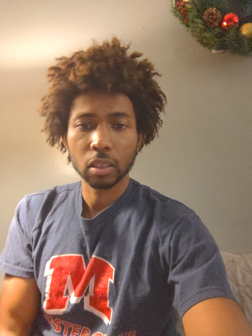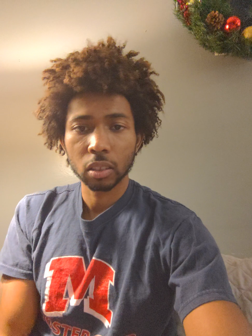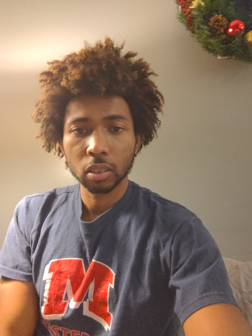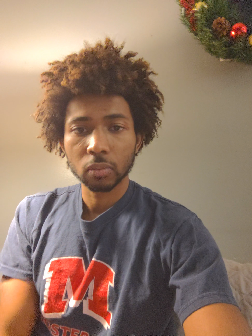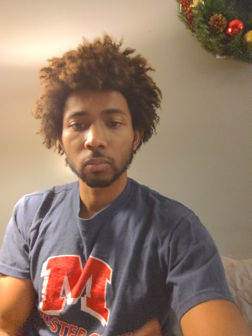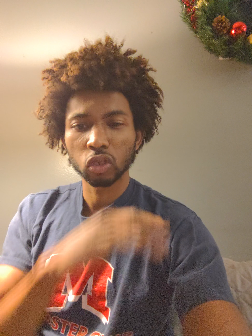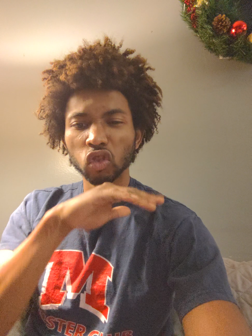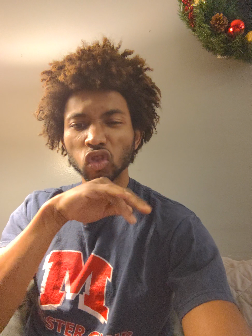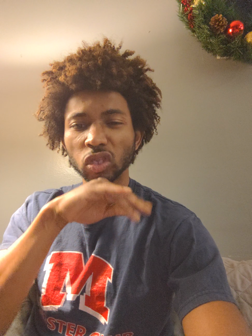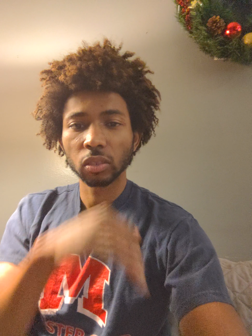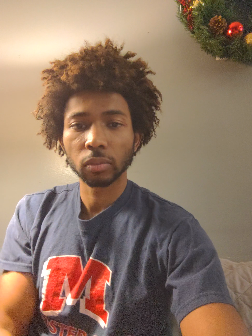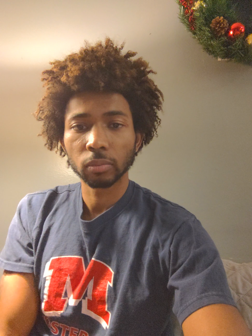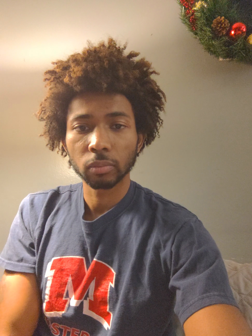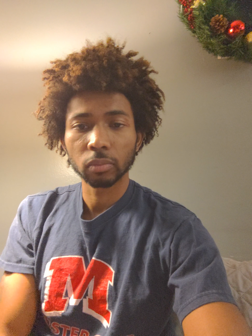dirty